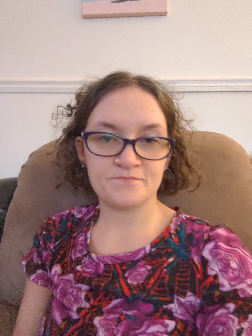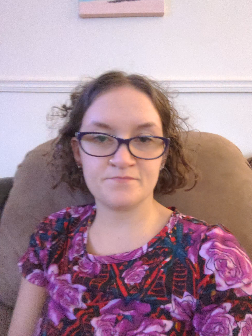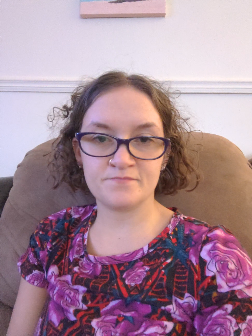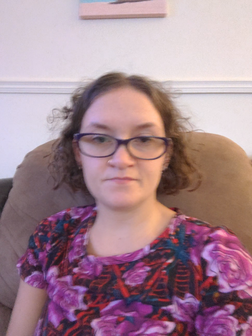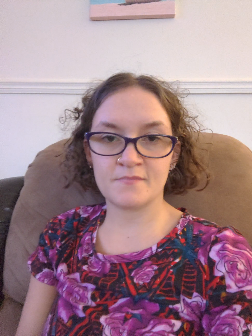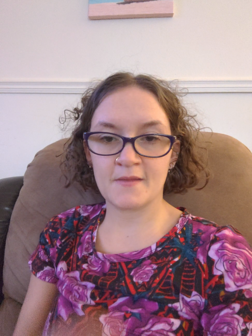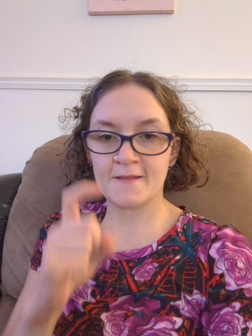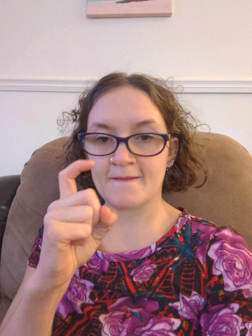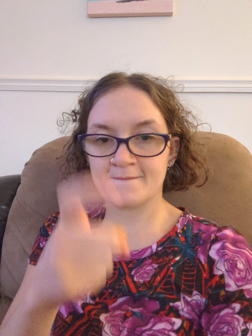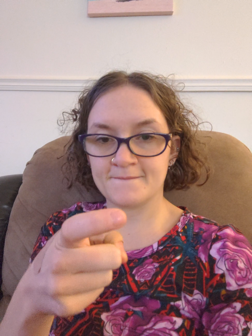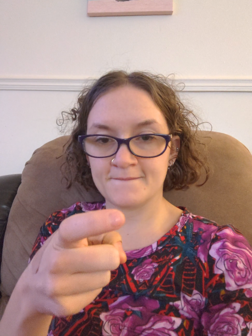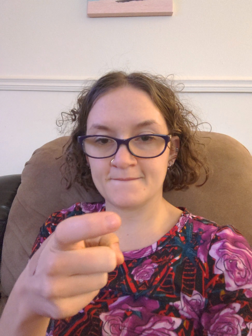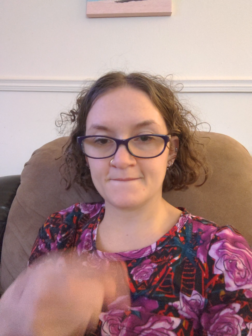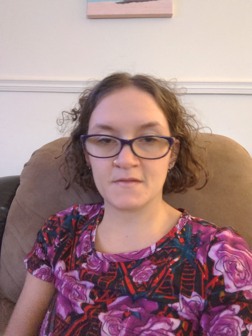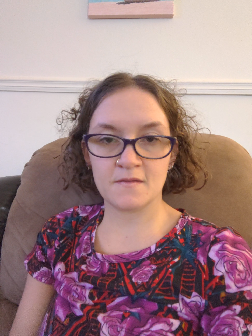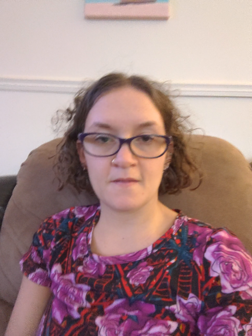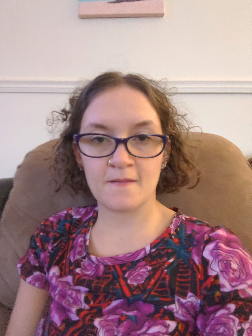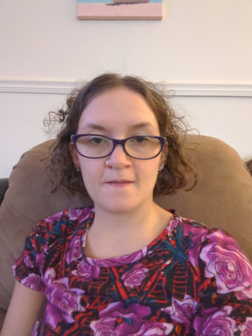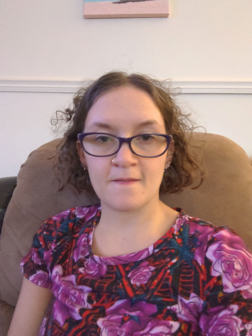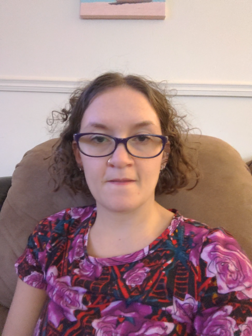gift